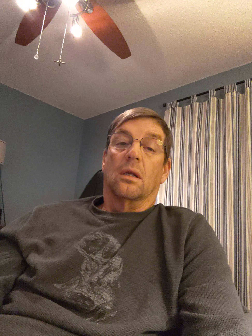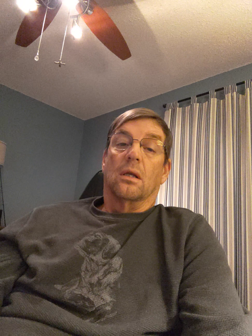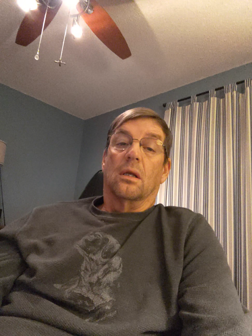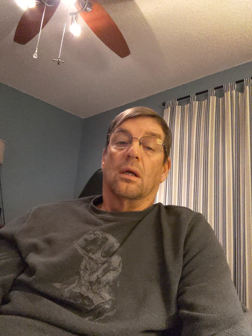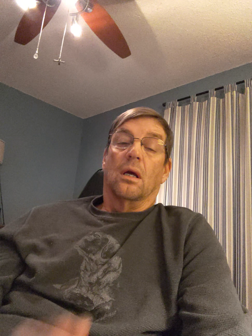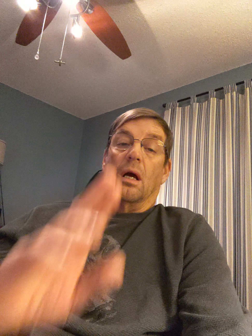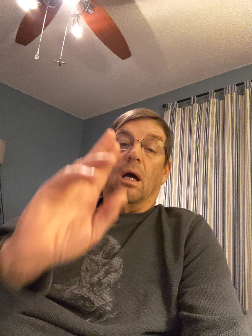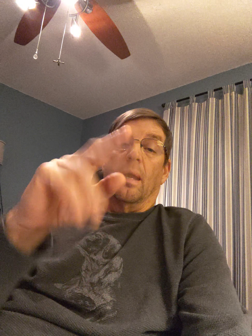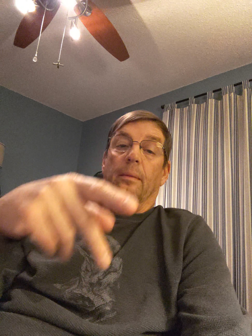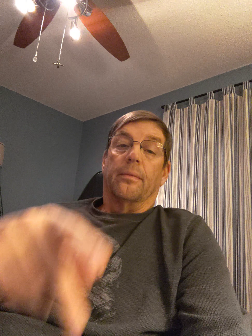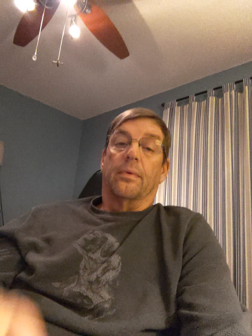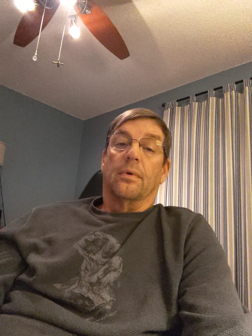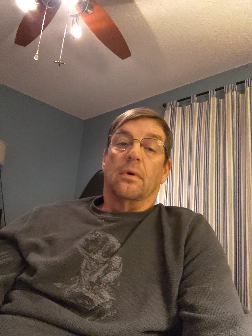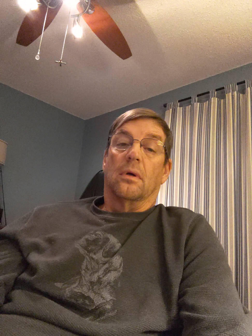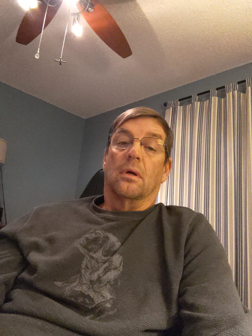up